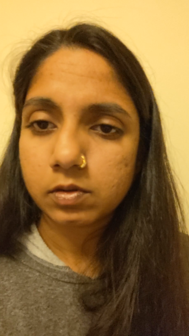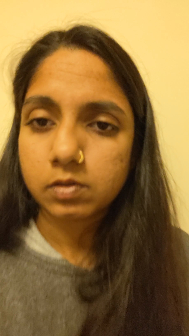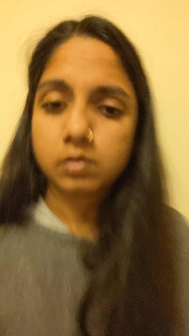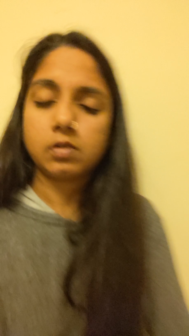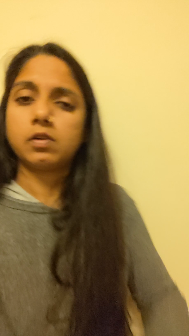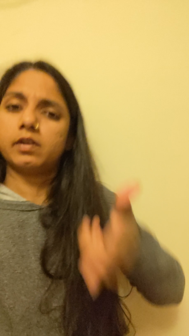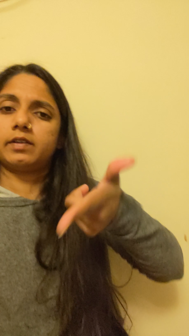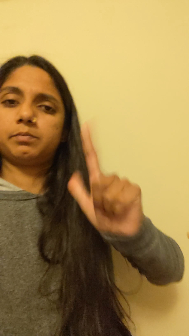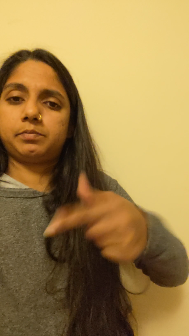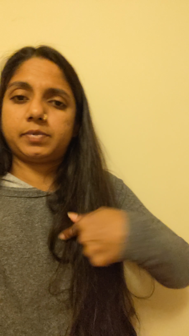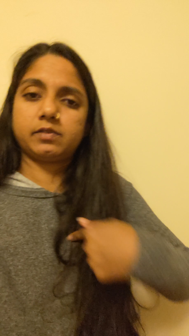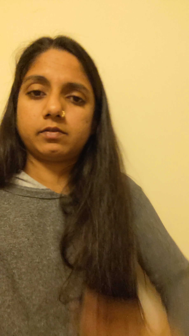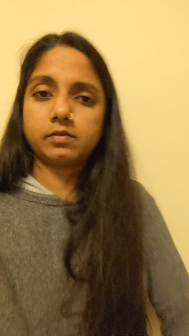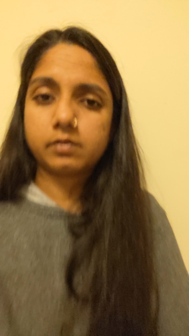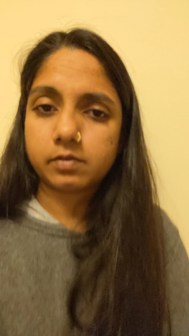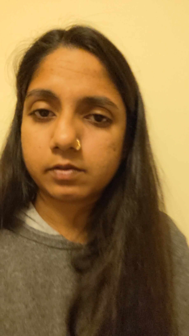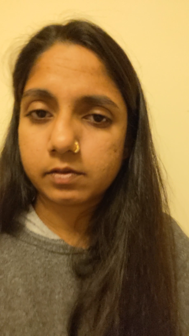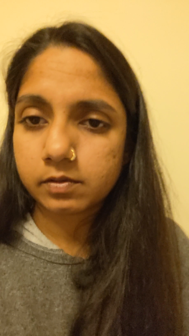let me